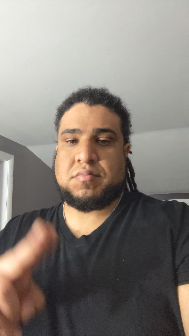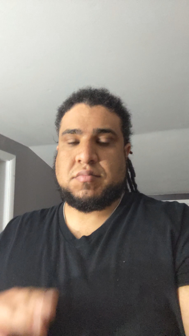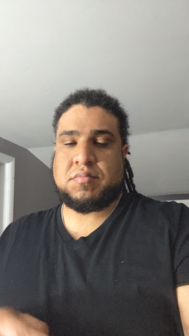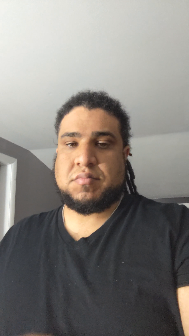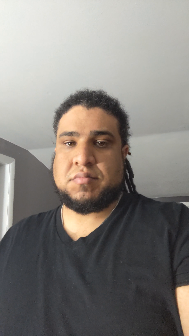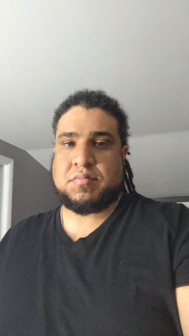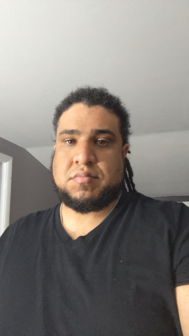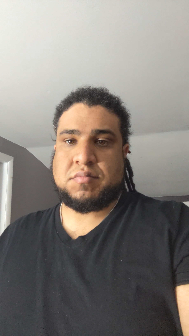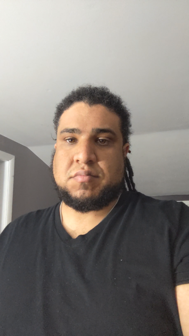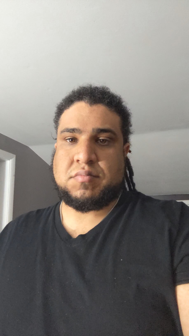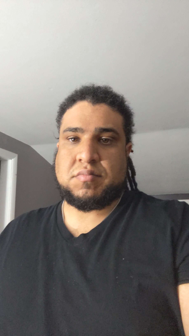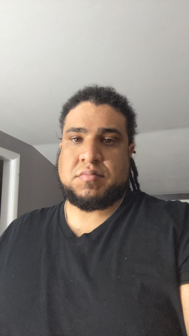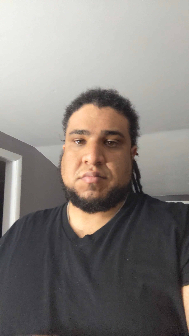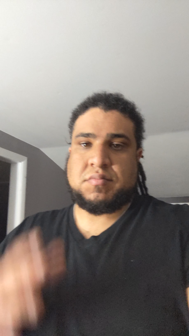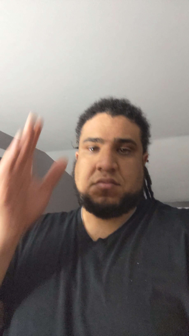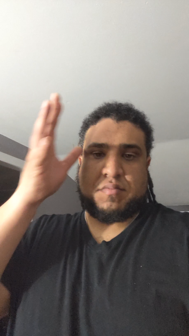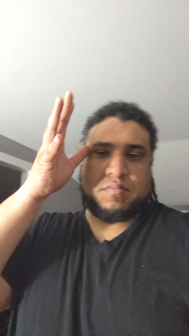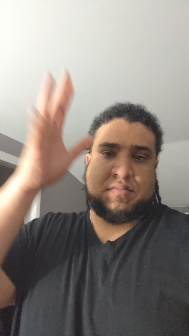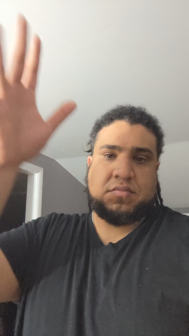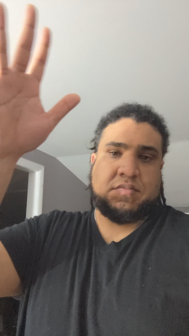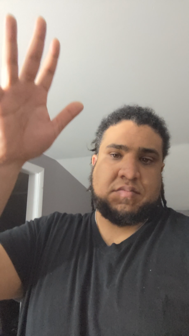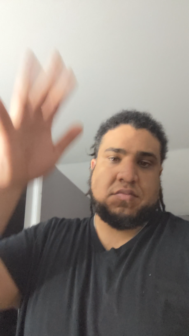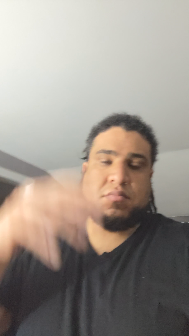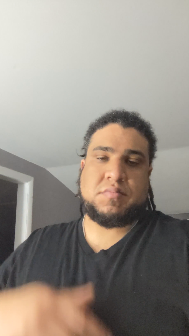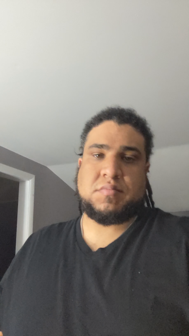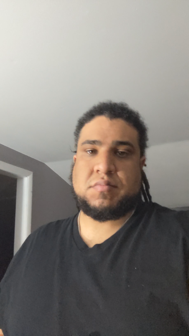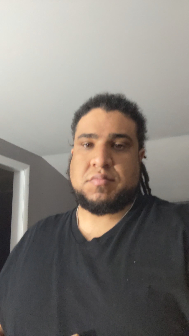moose